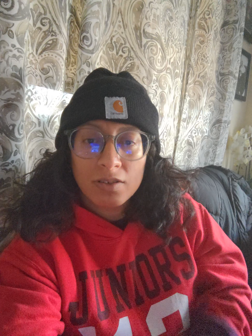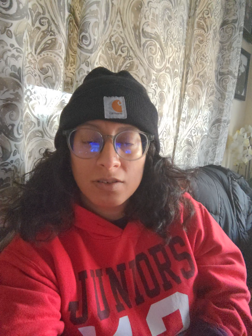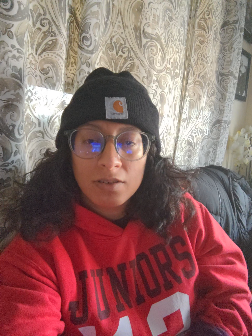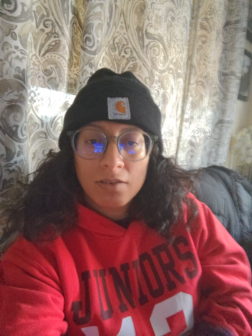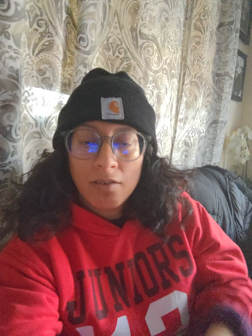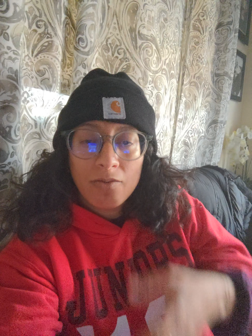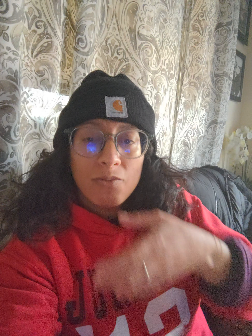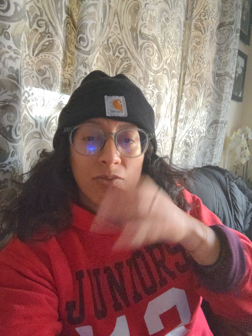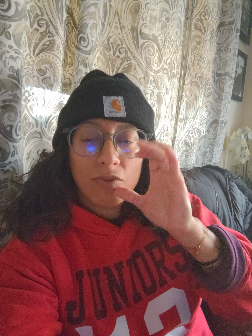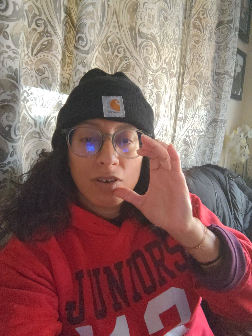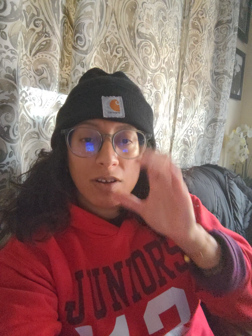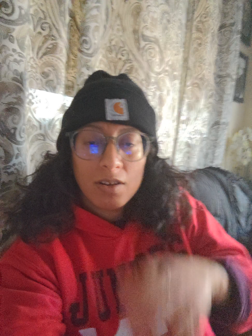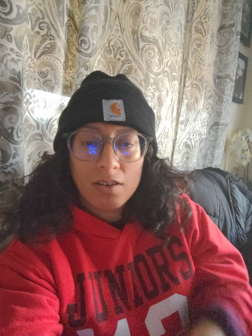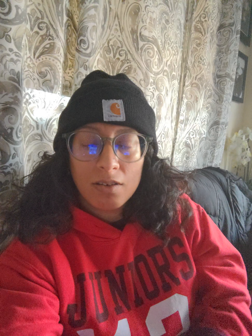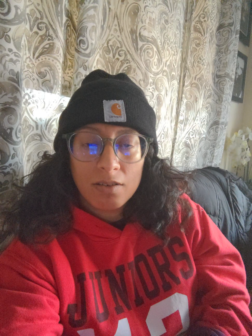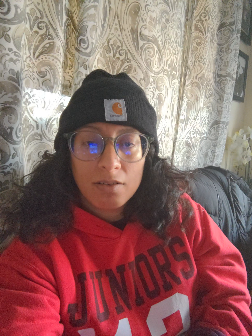drink